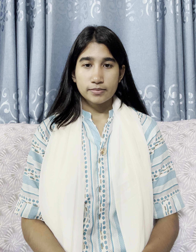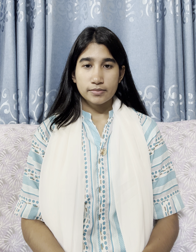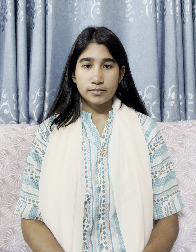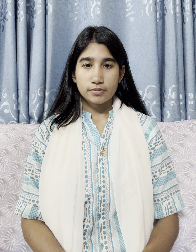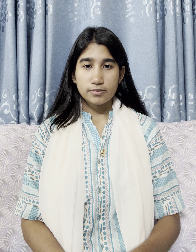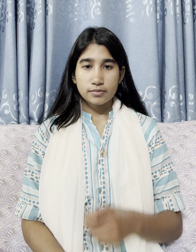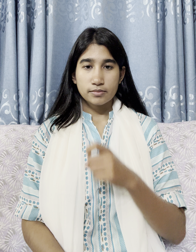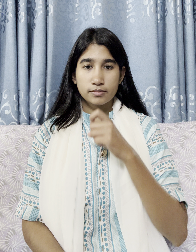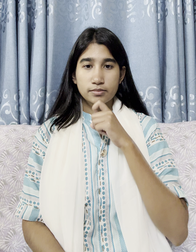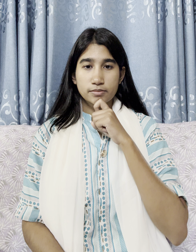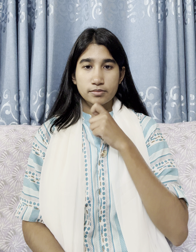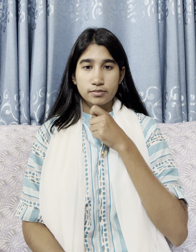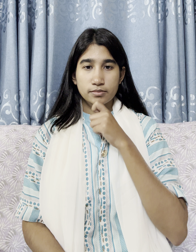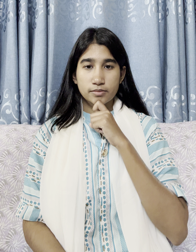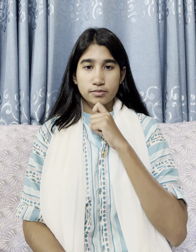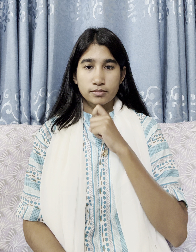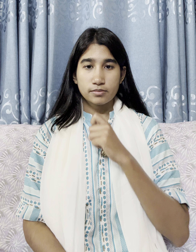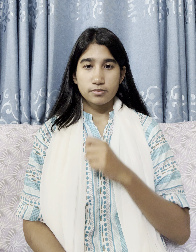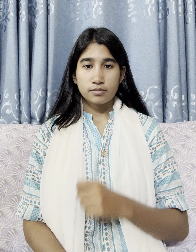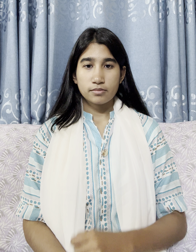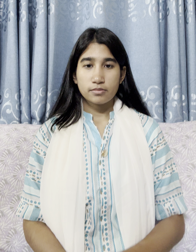চাচা